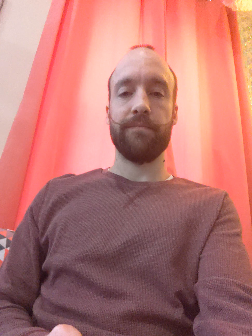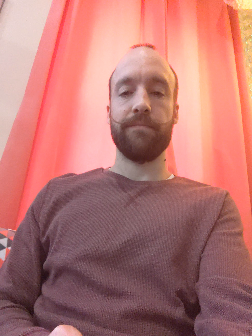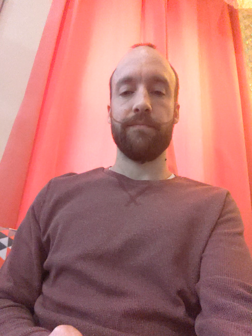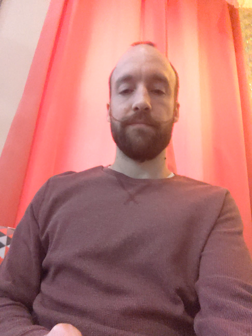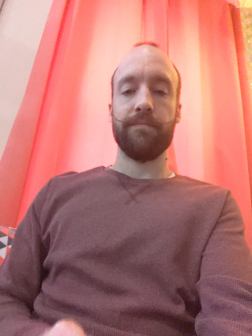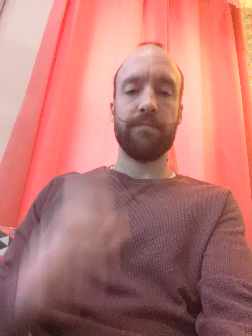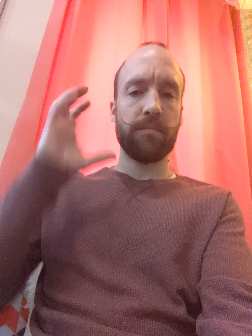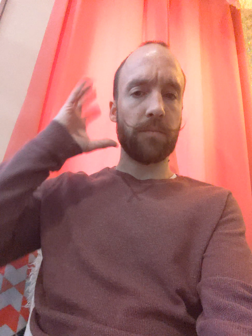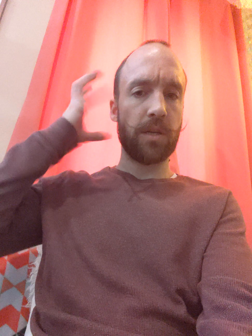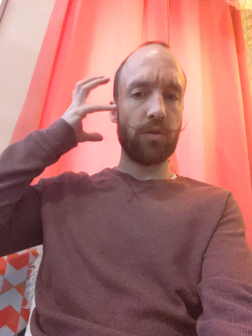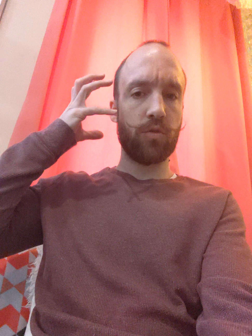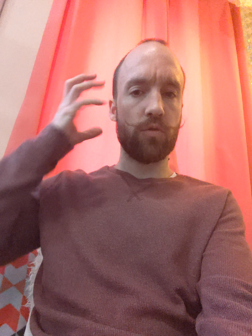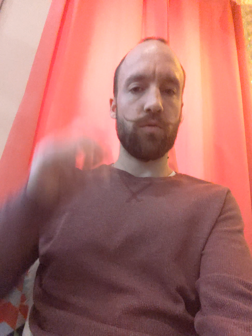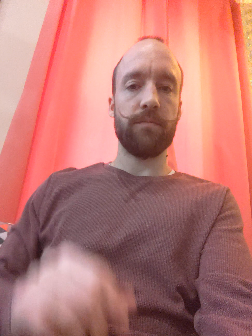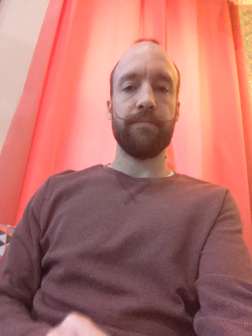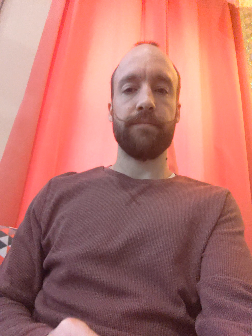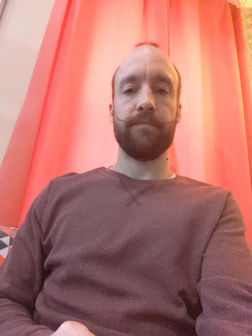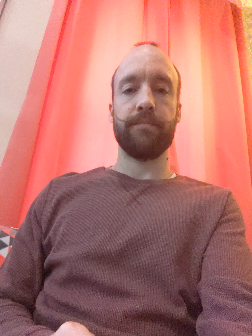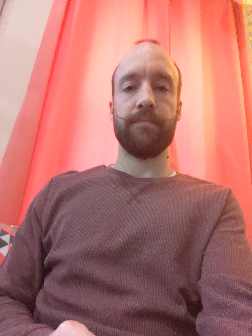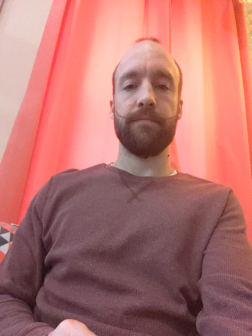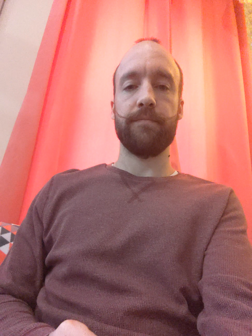radio